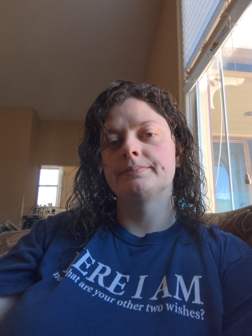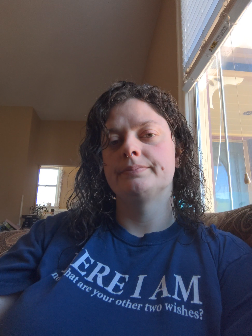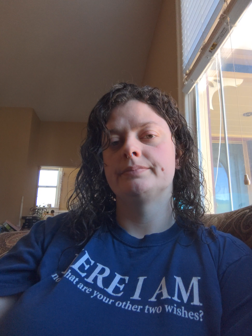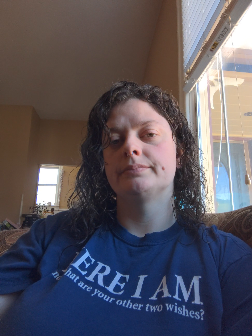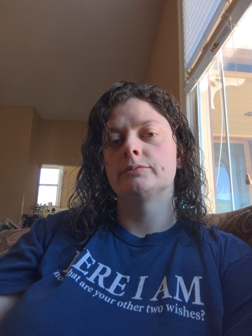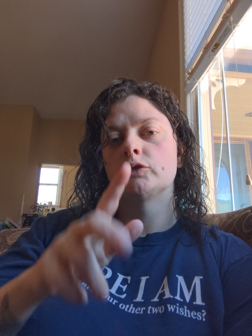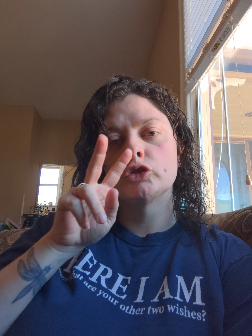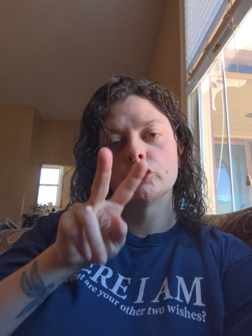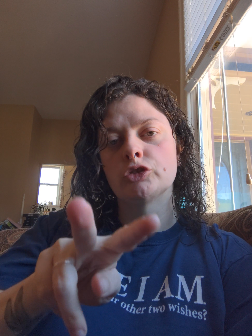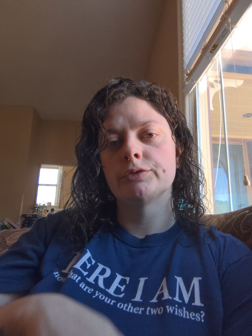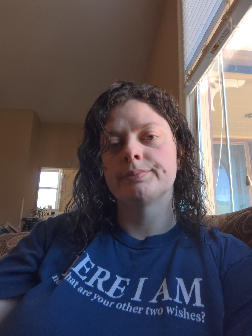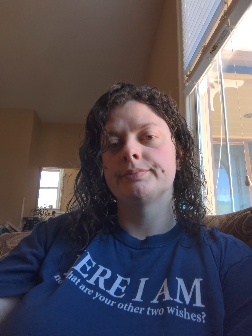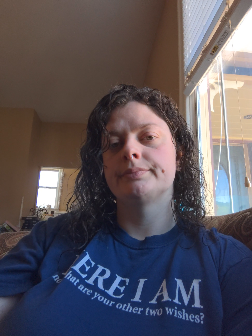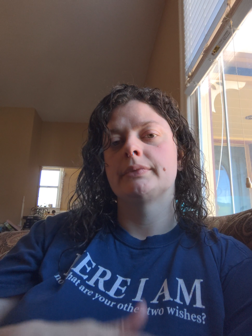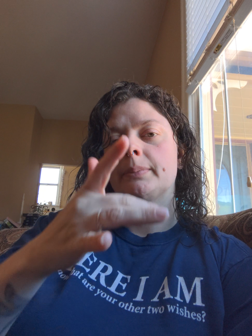look